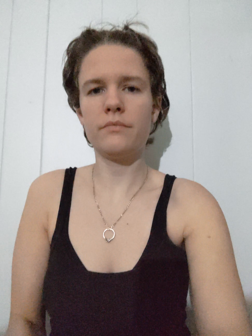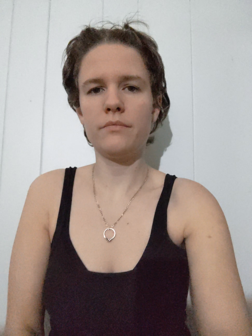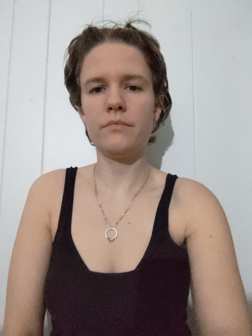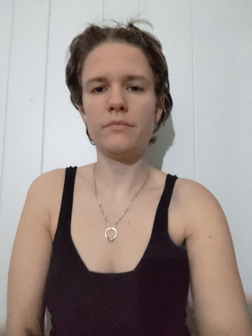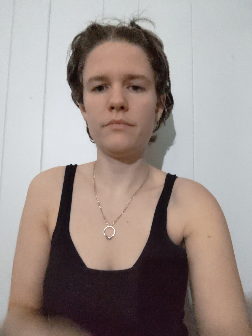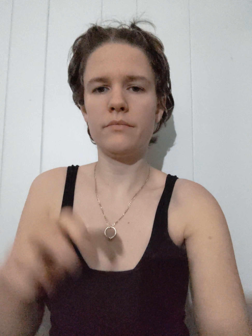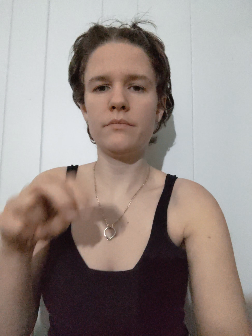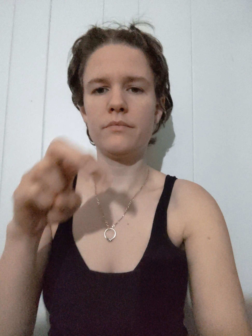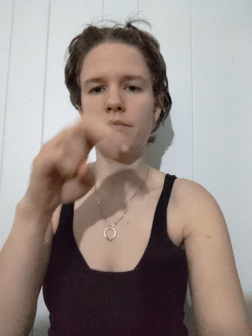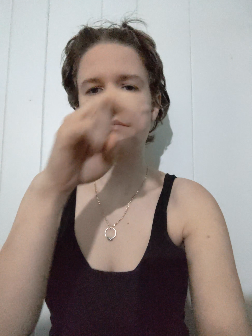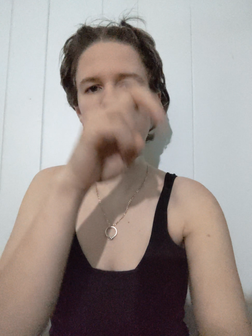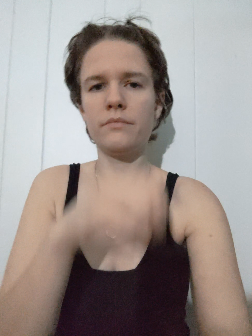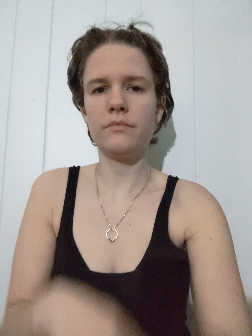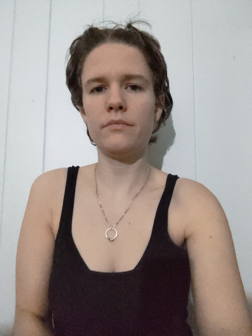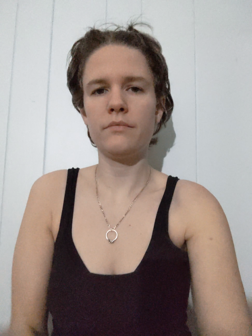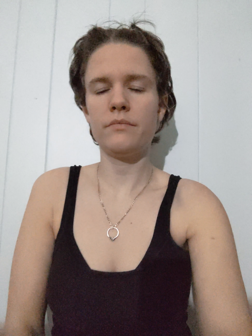stairs